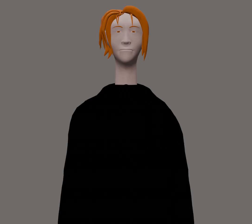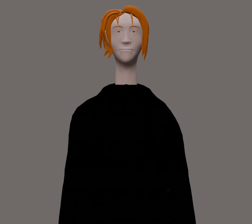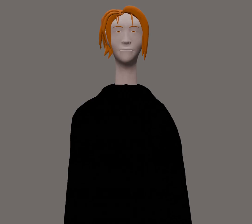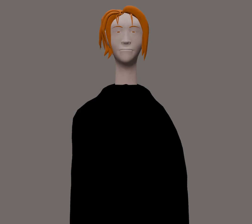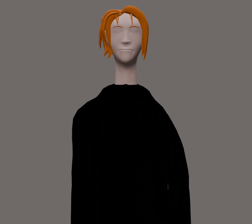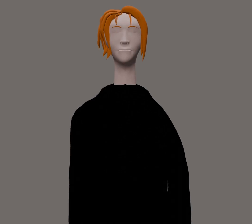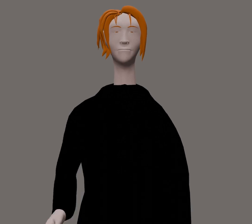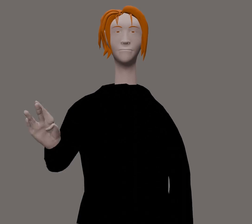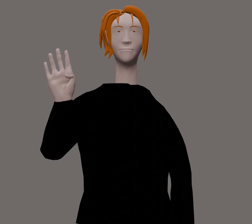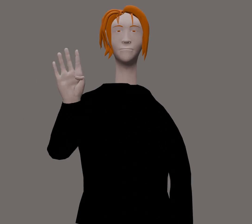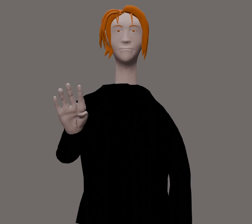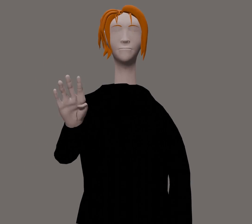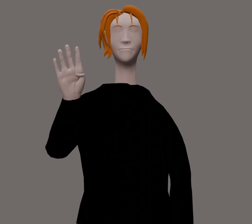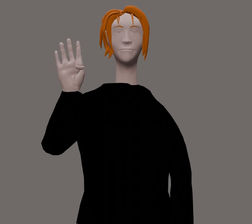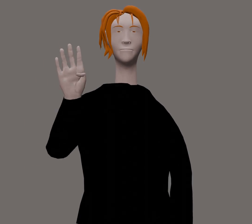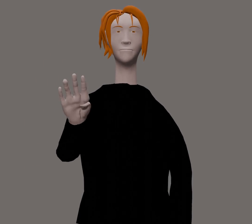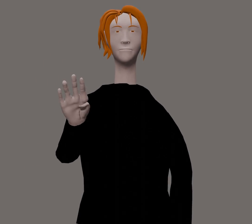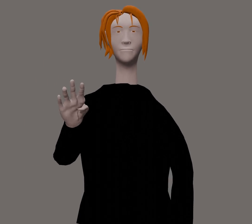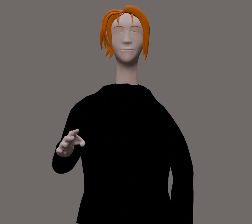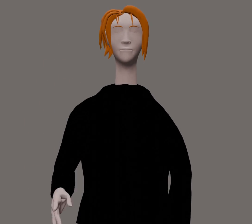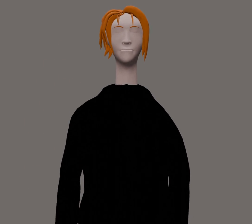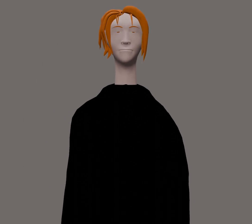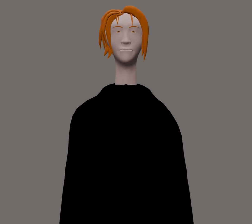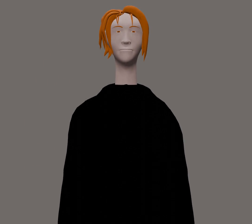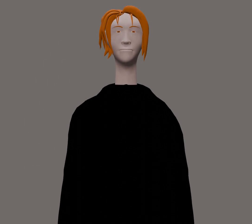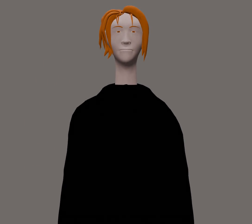Boston